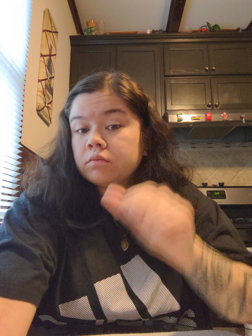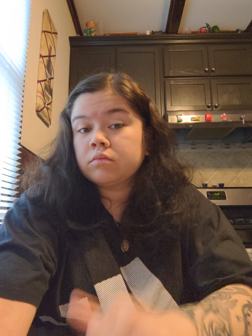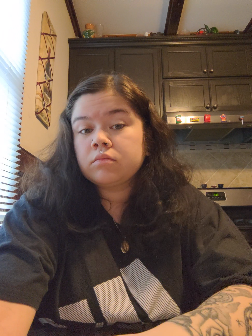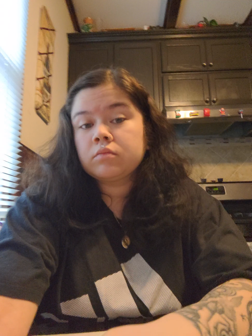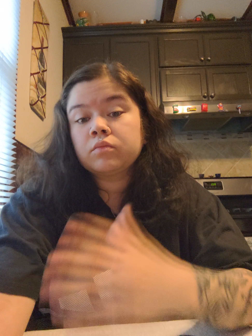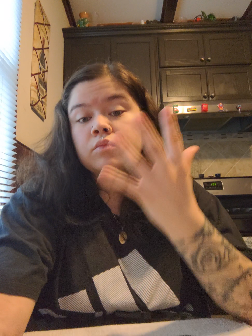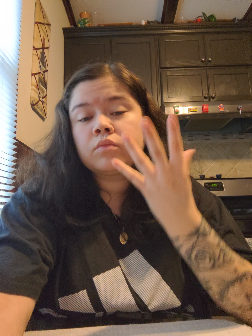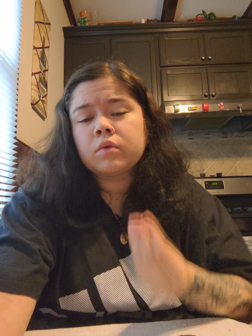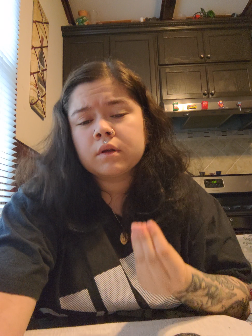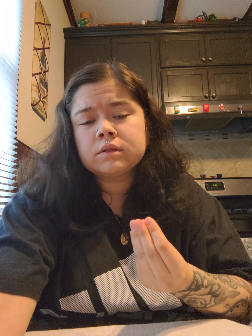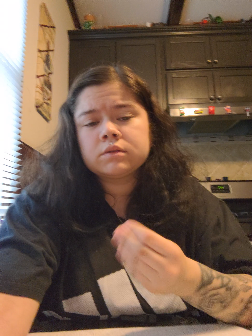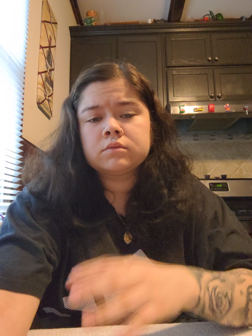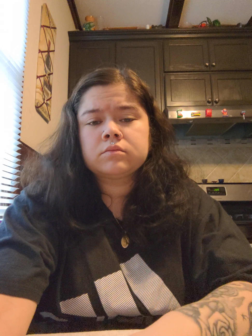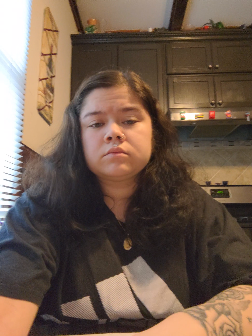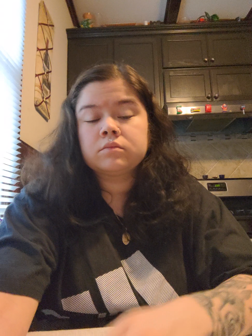wet